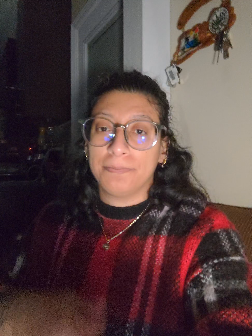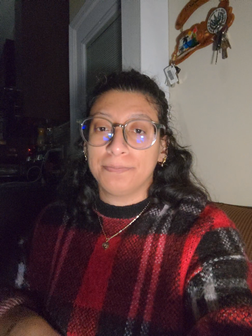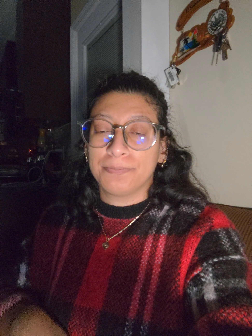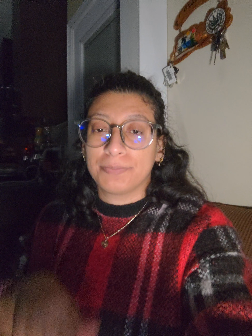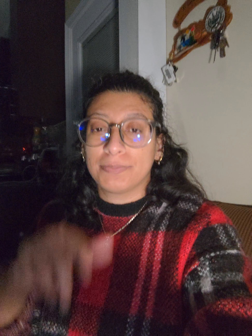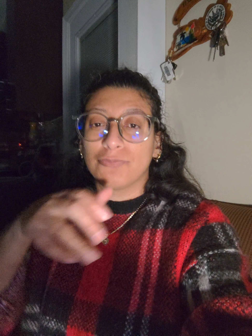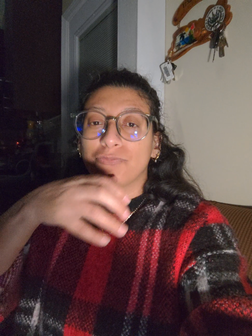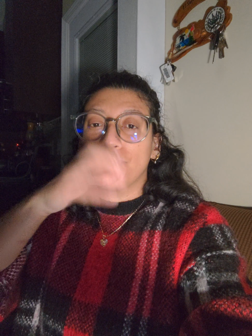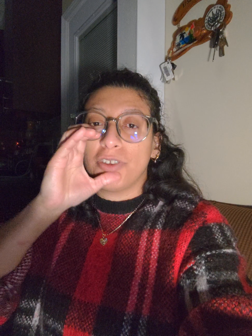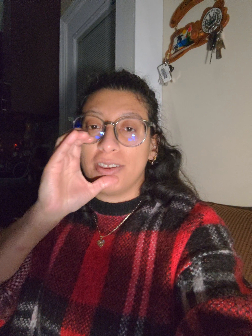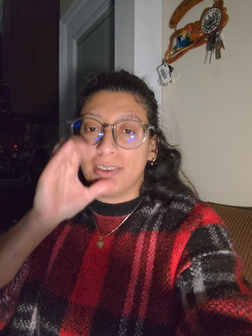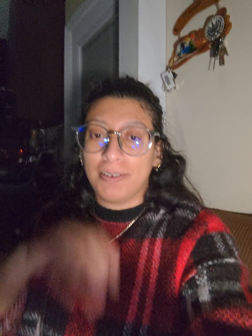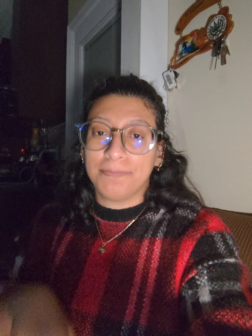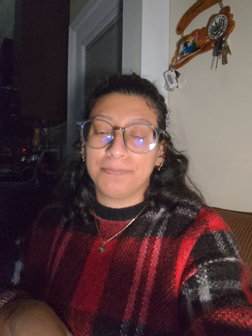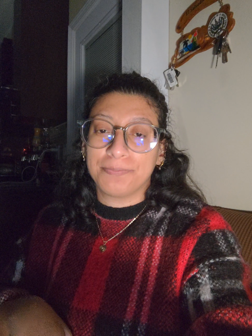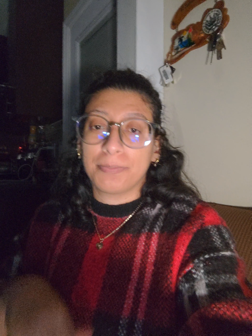drink